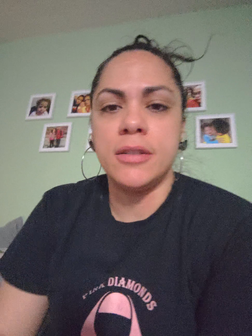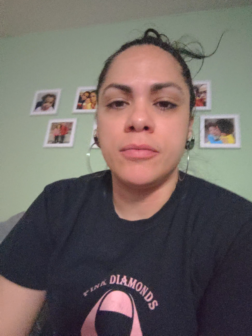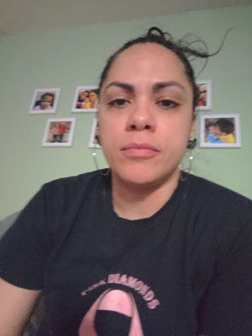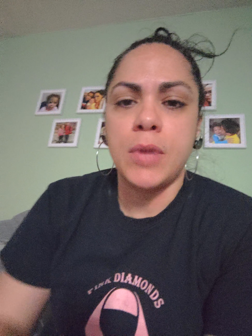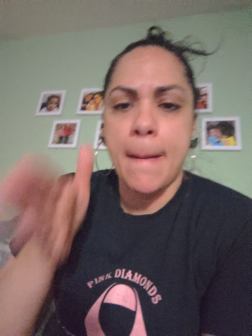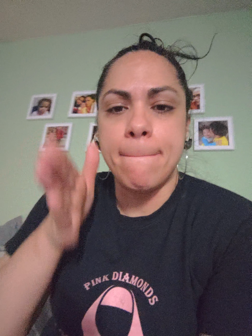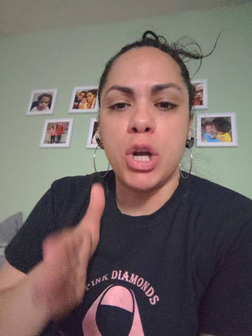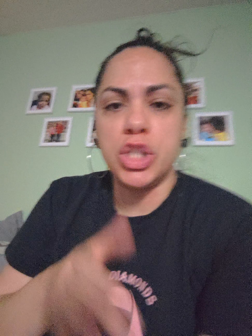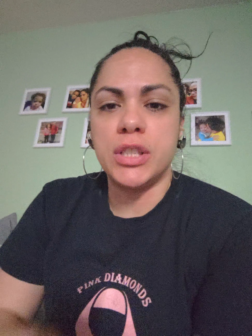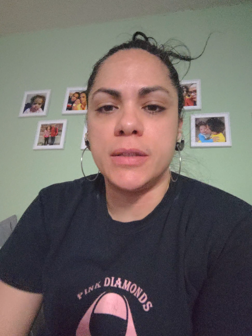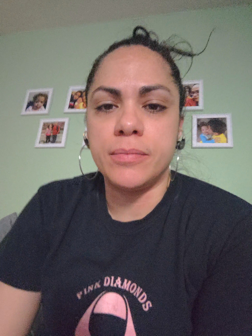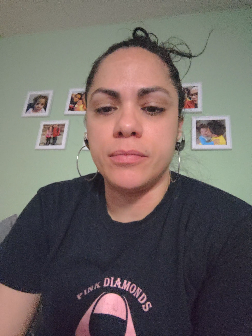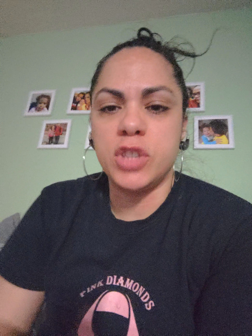person